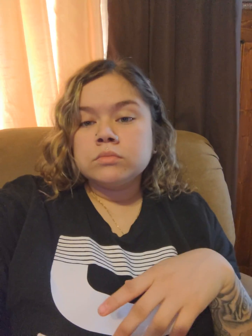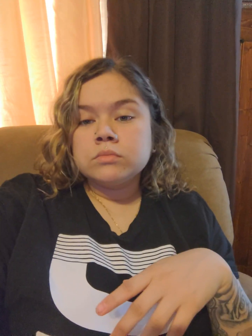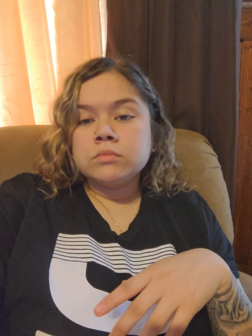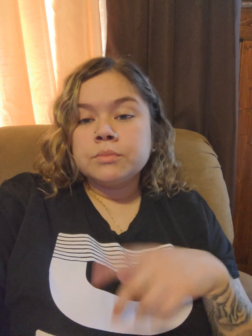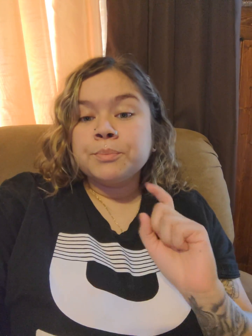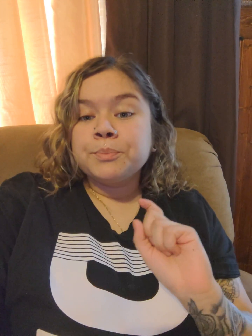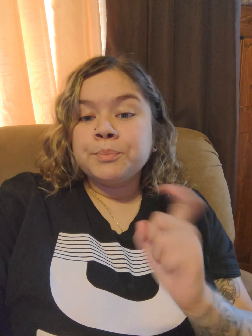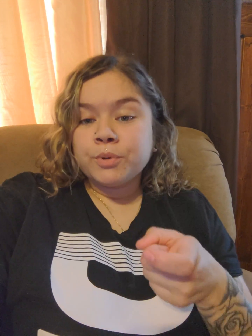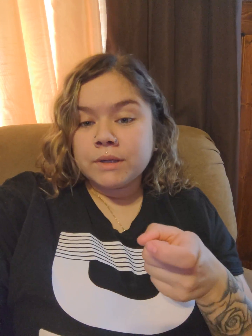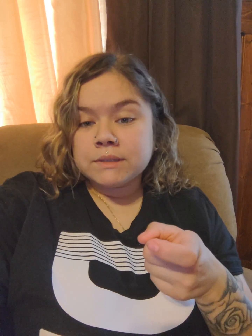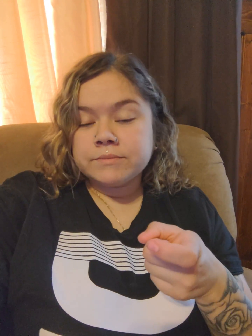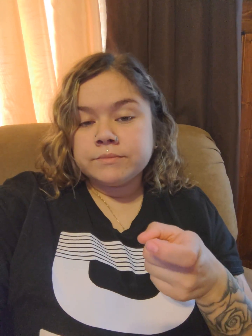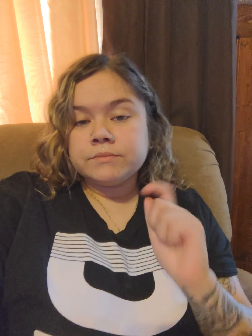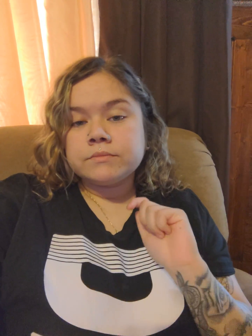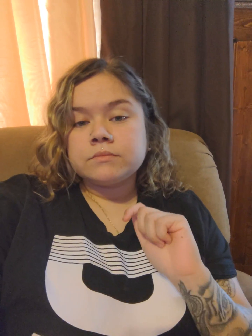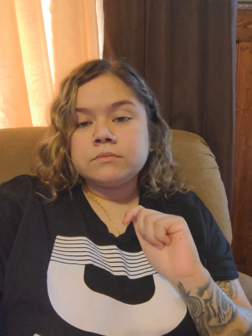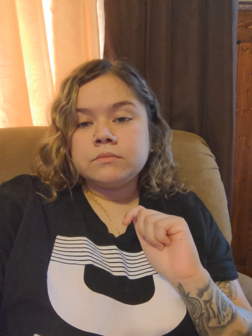present